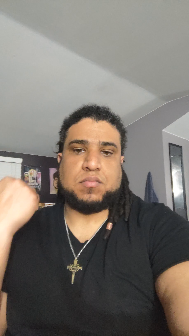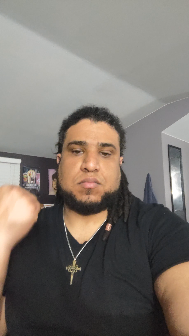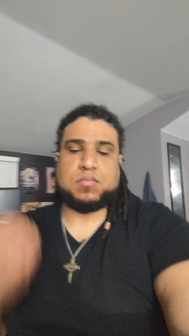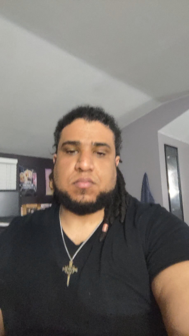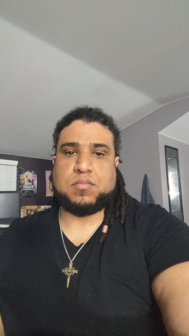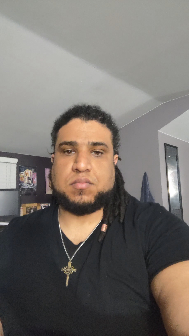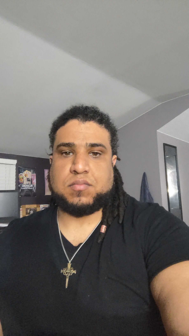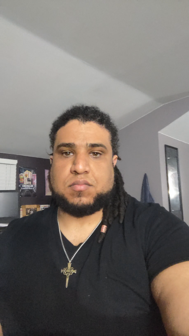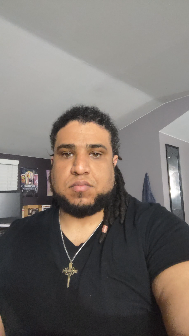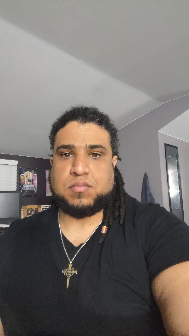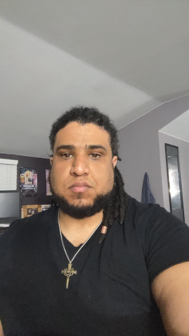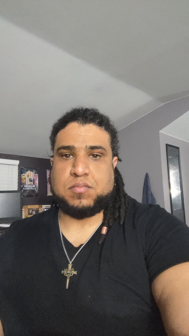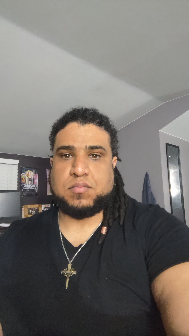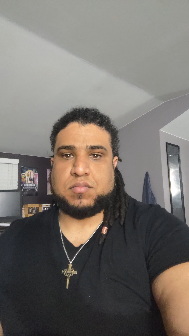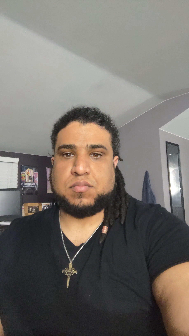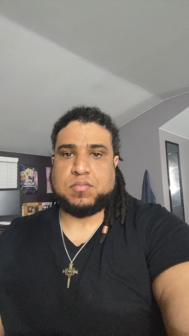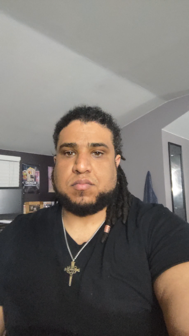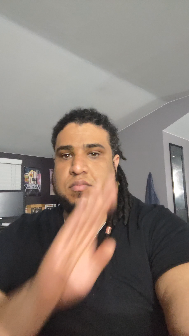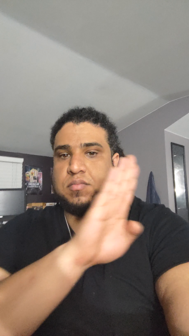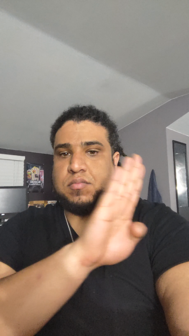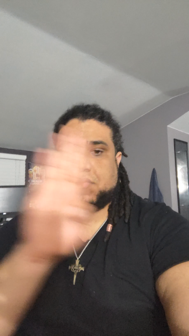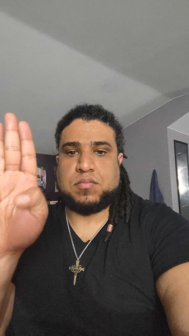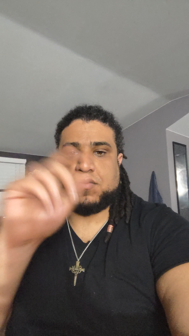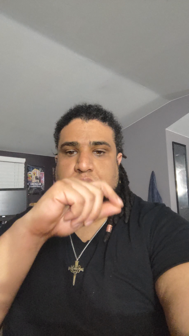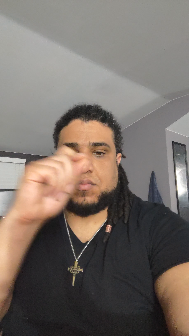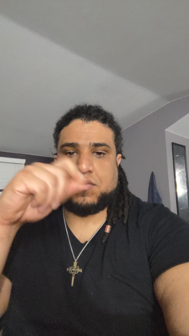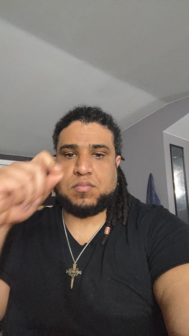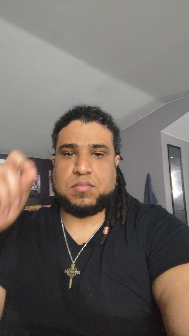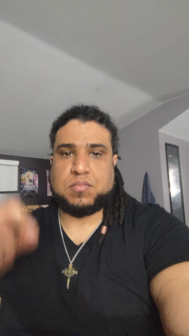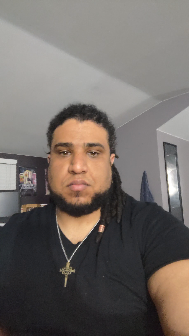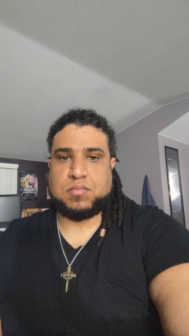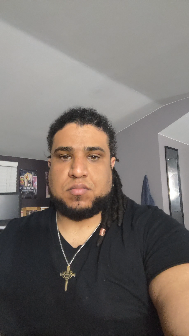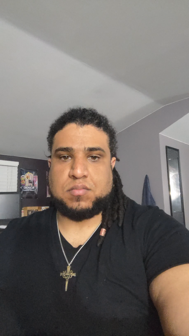chalk